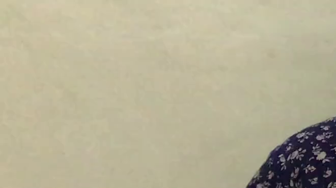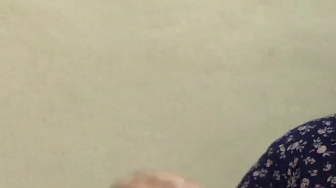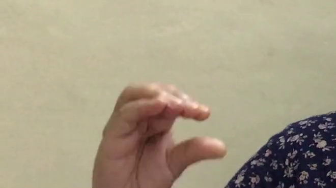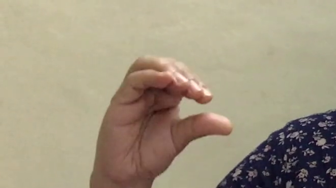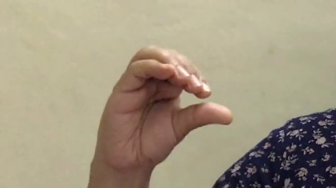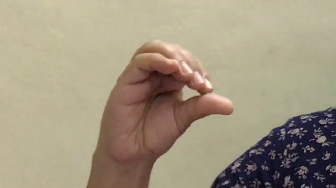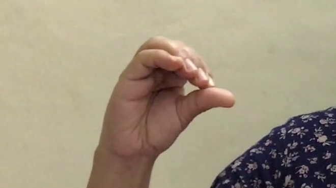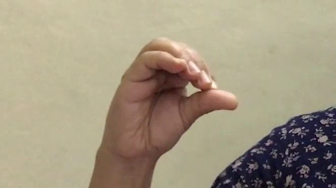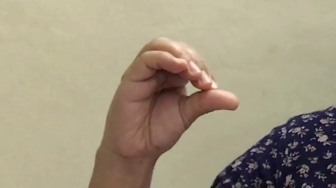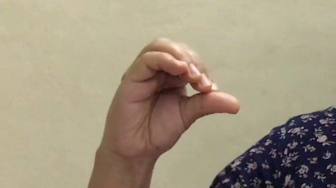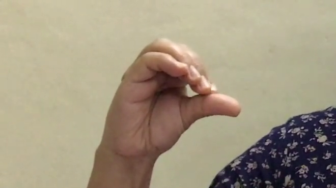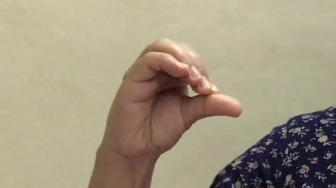प